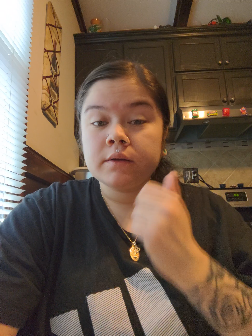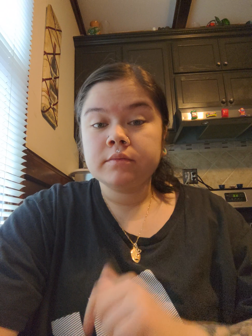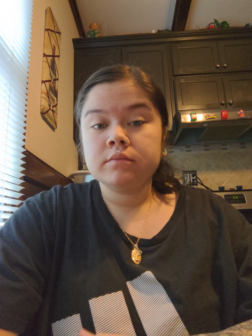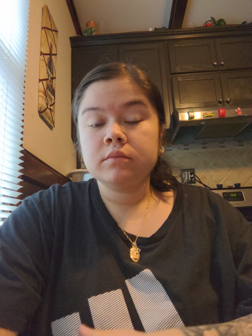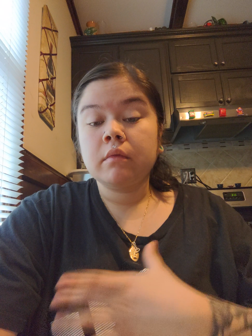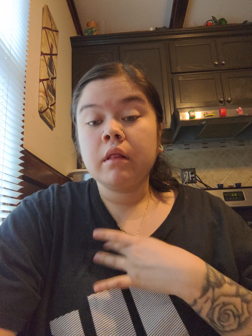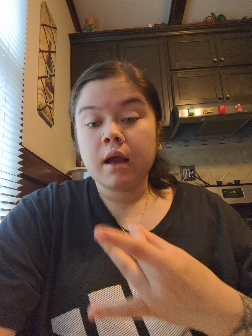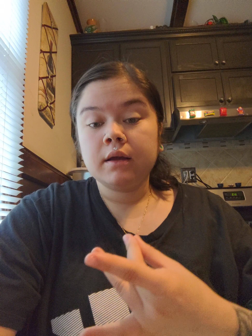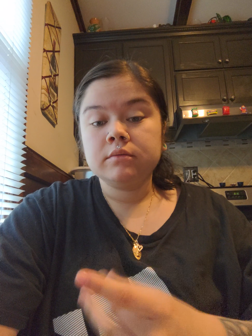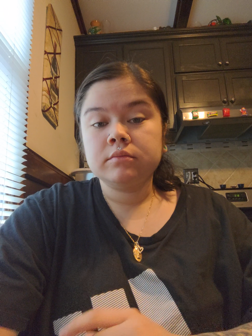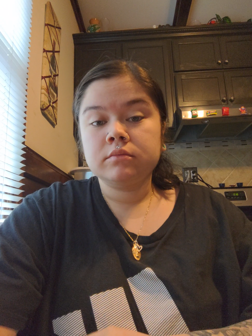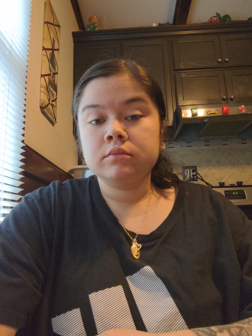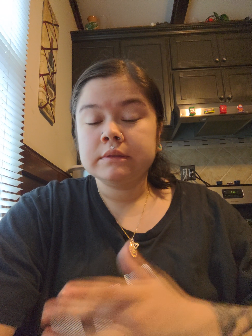like